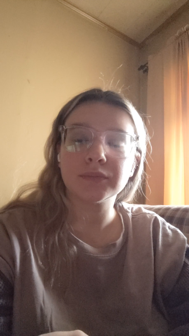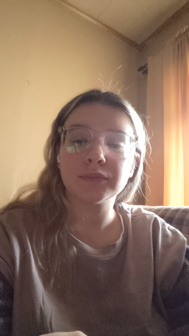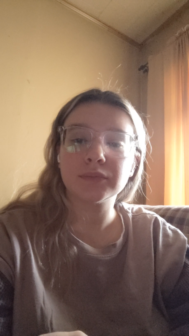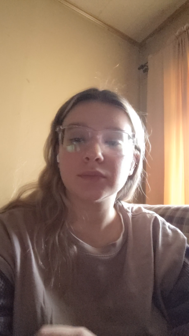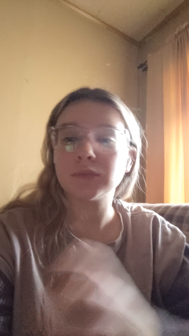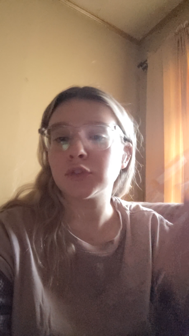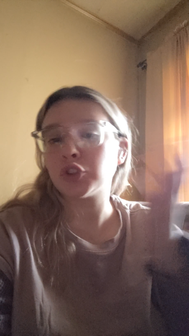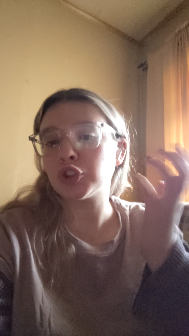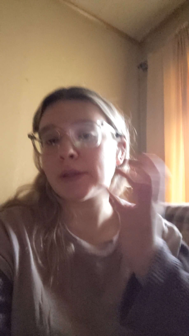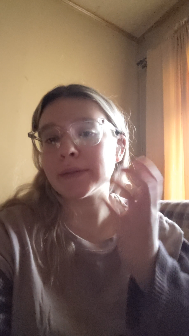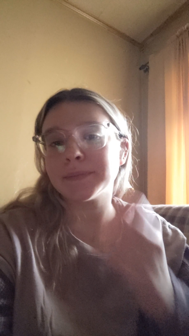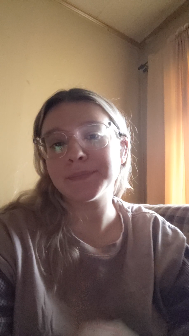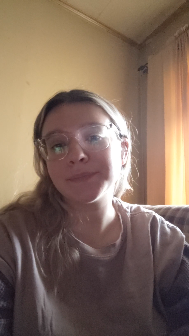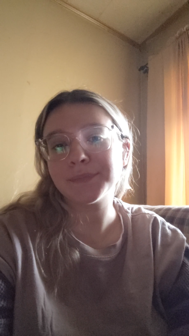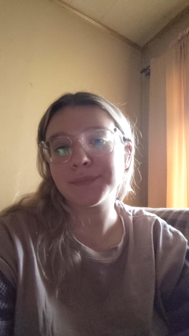shake